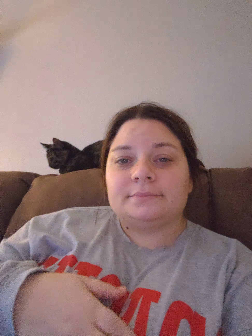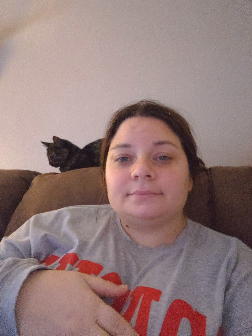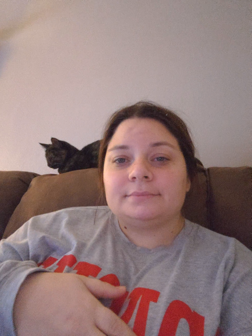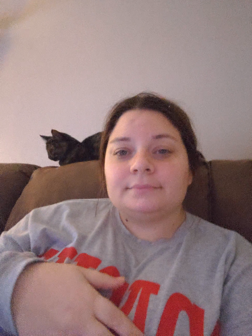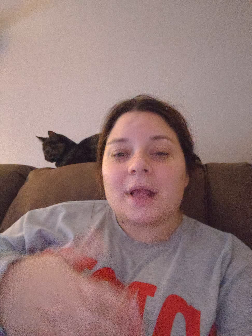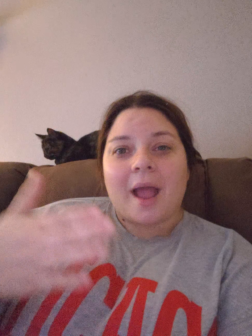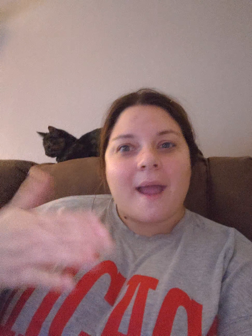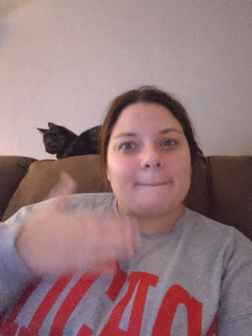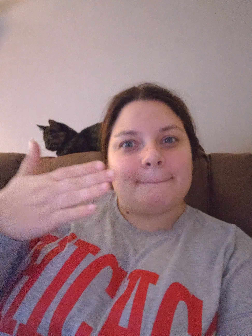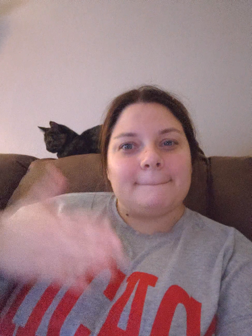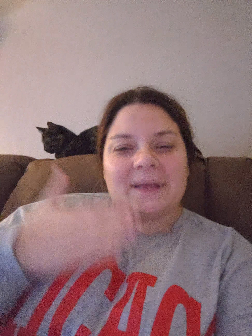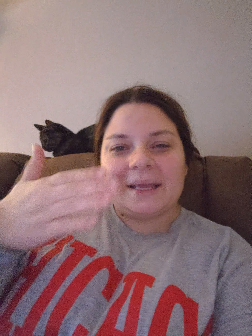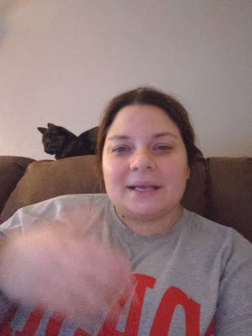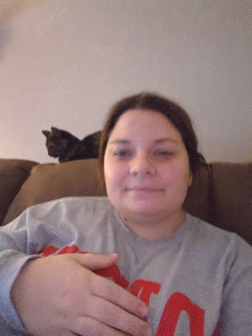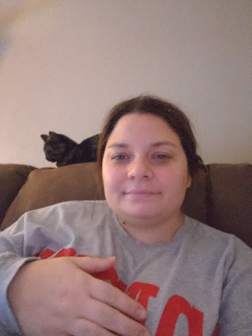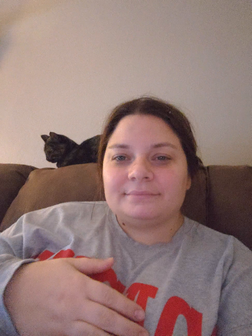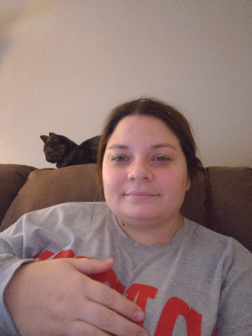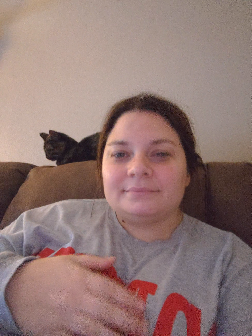happy